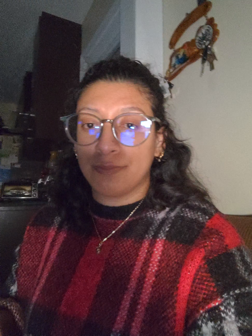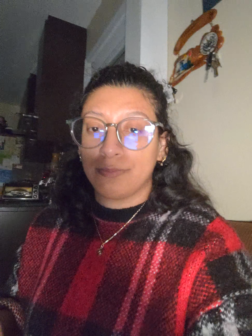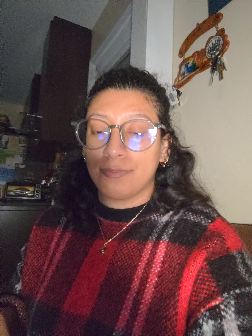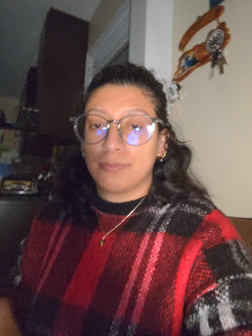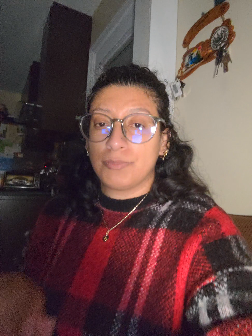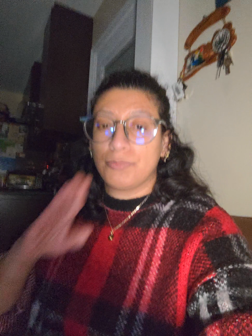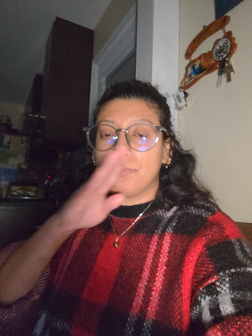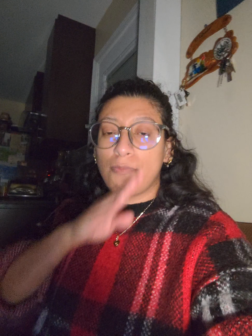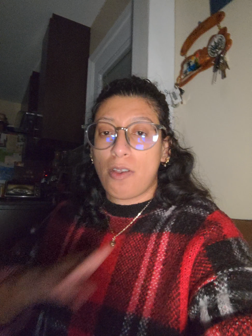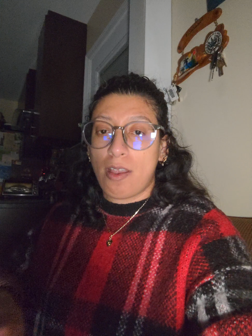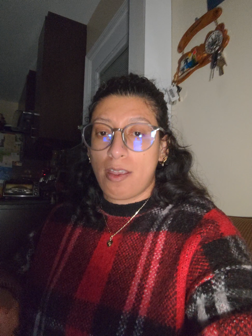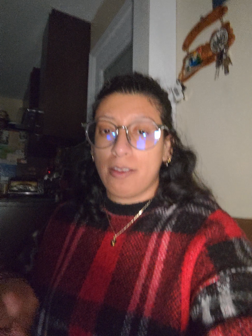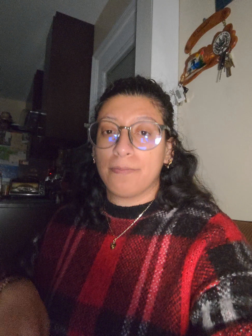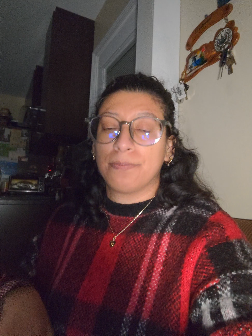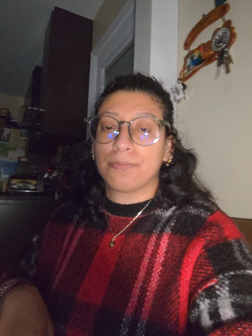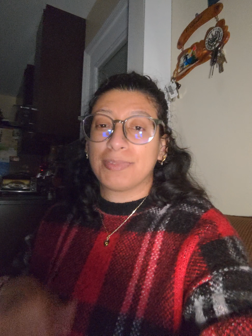quiet